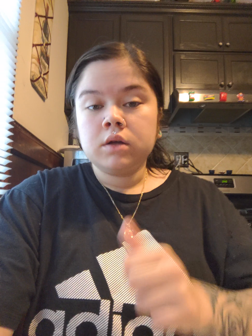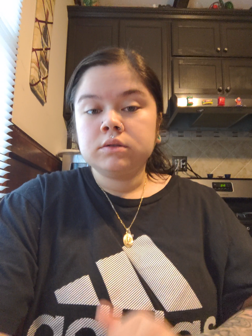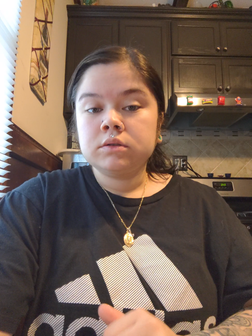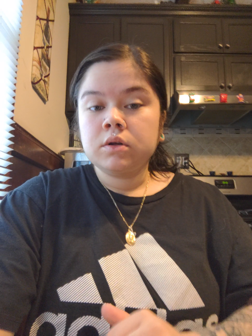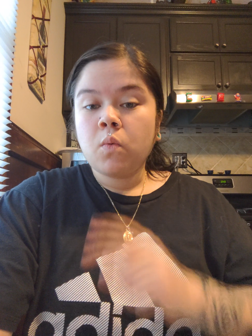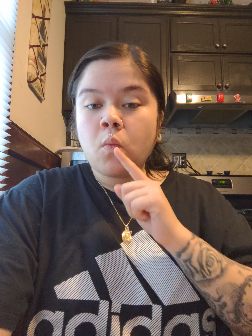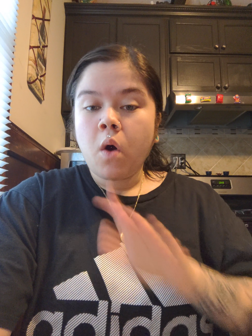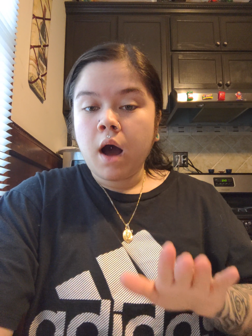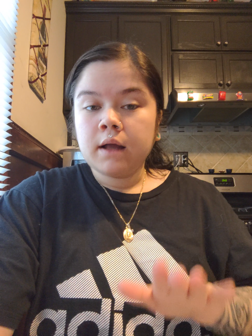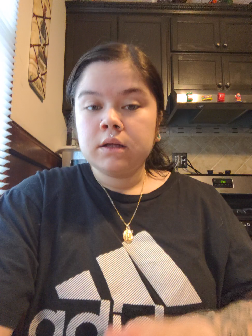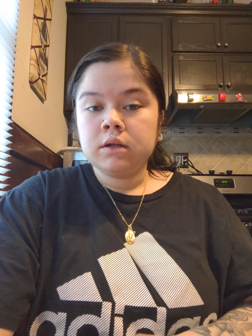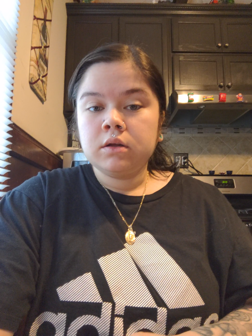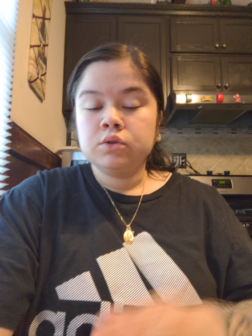quiet